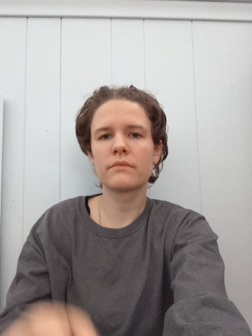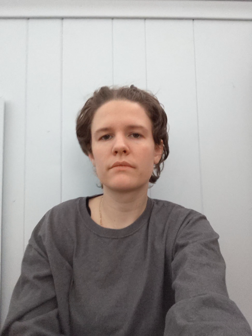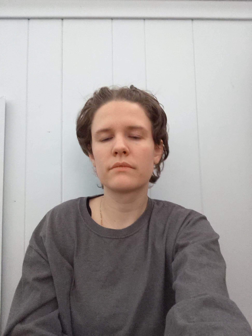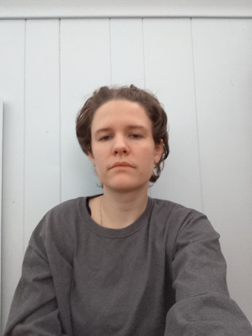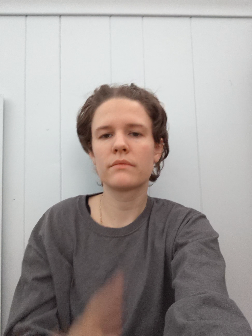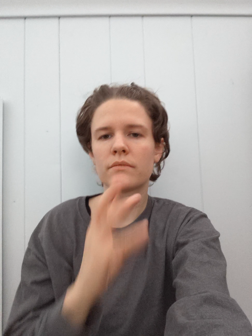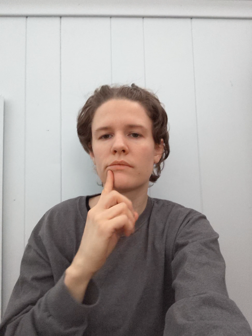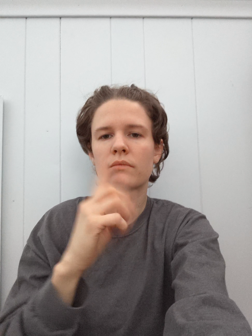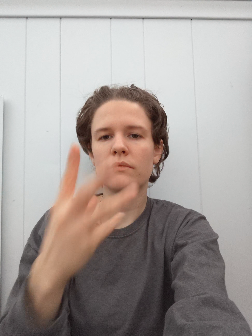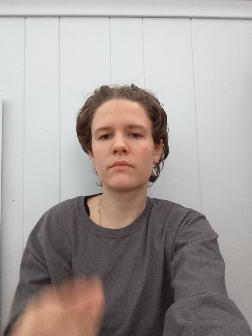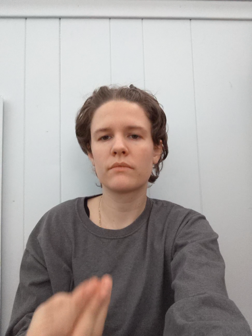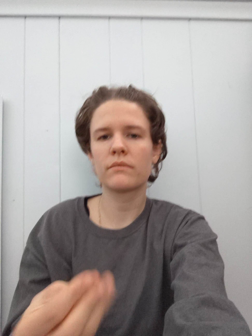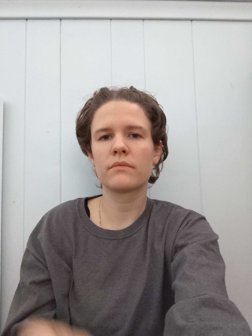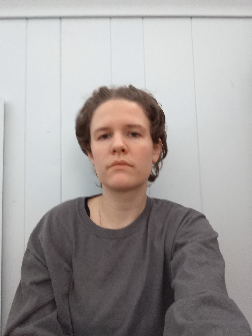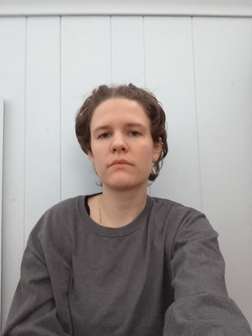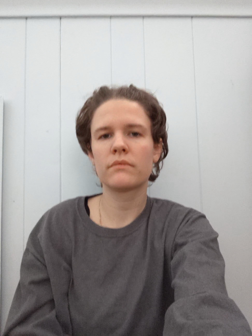wet